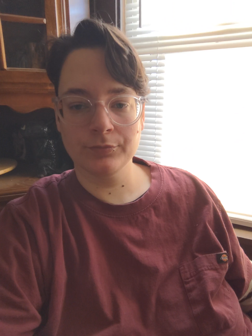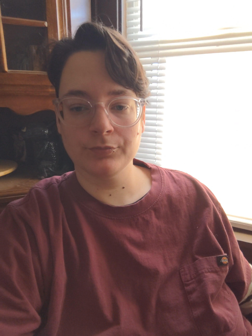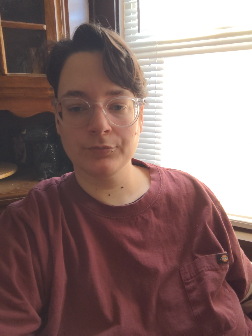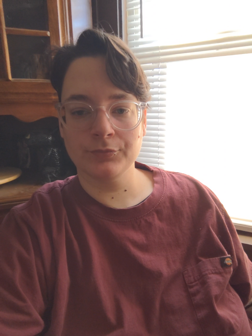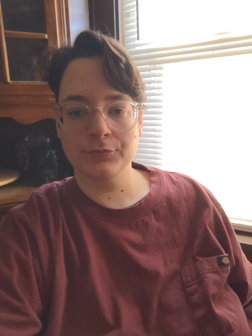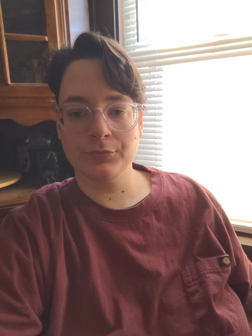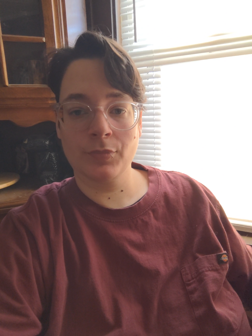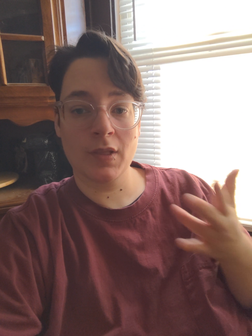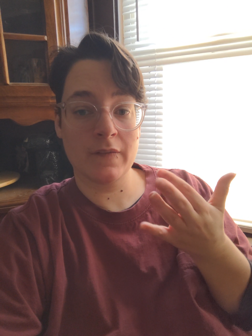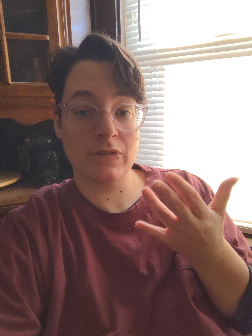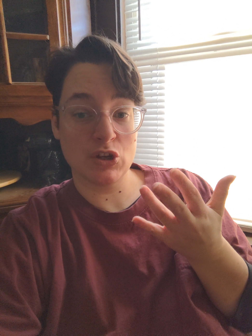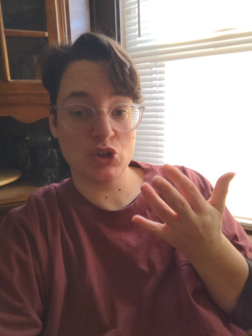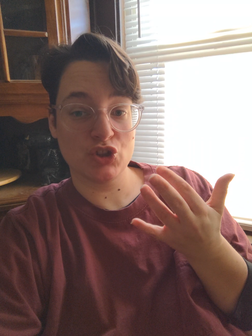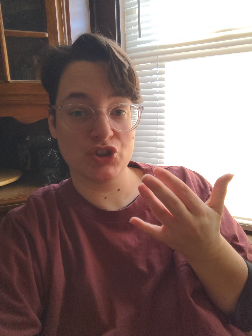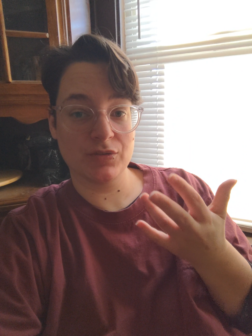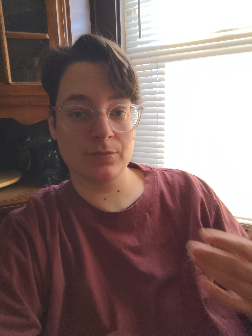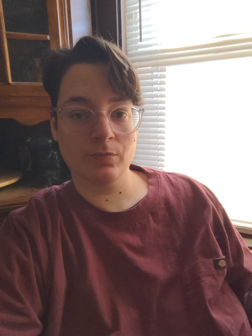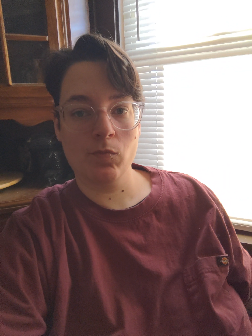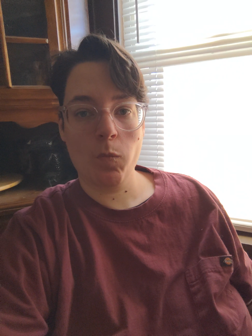finger